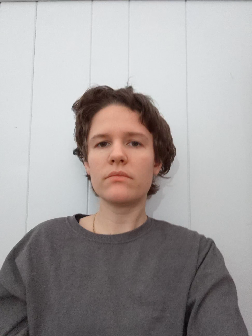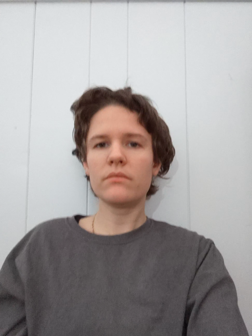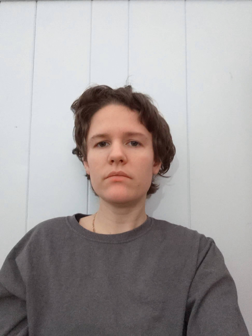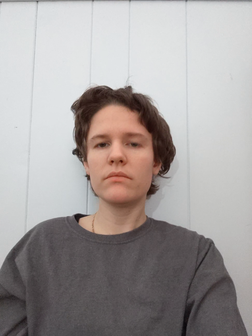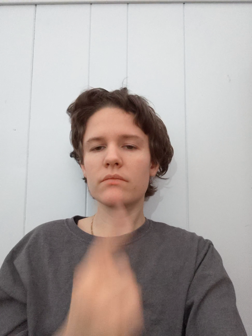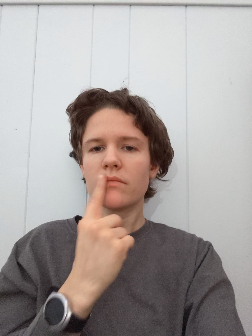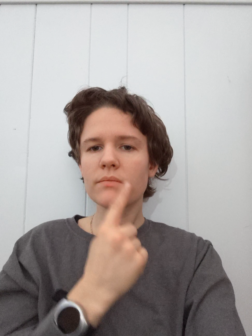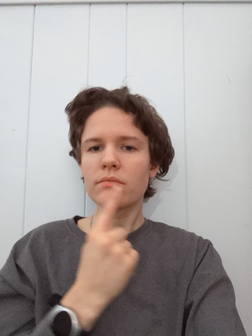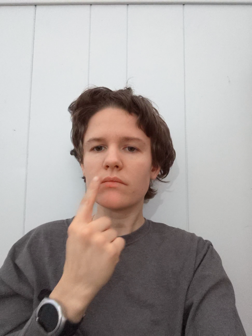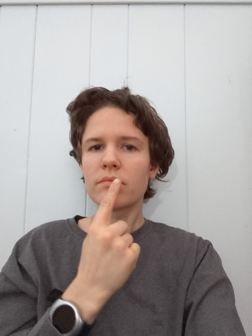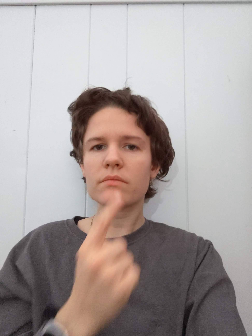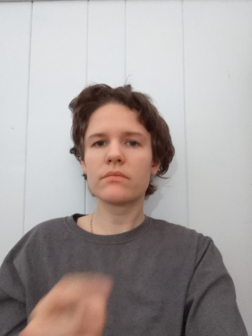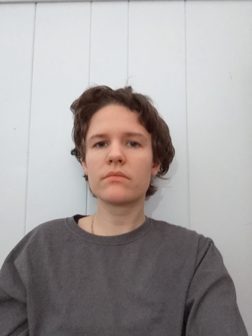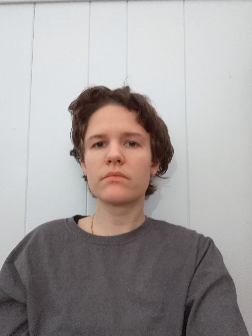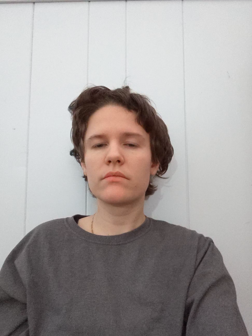lips